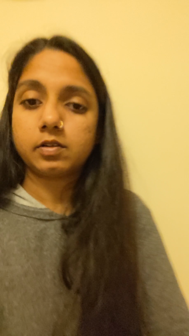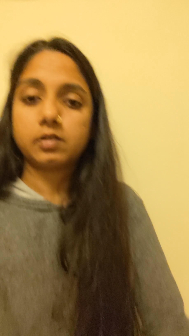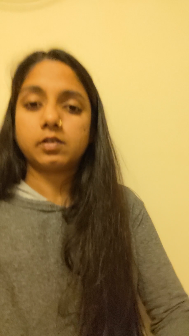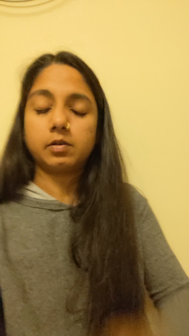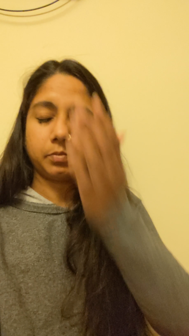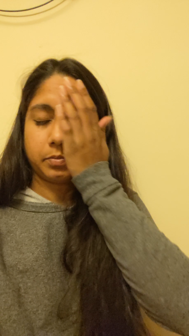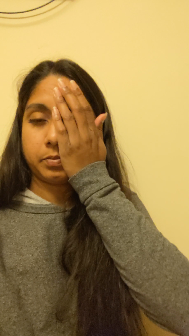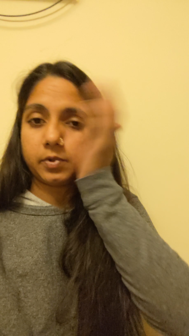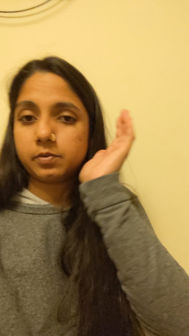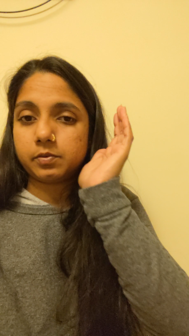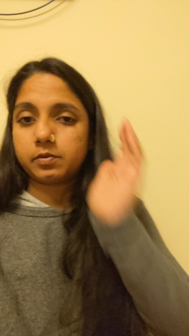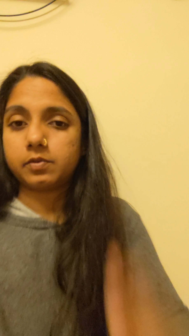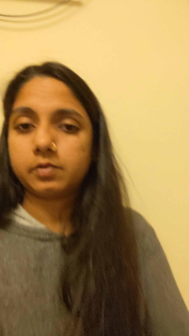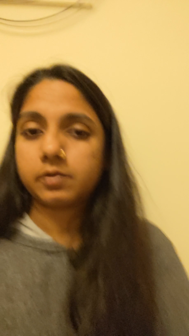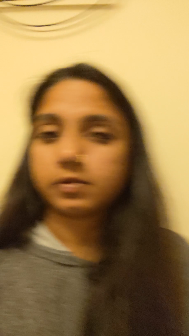peekaboo